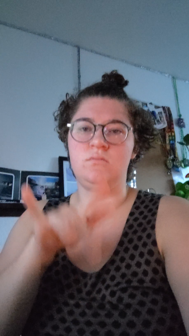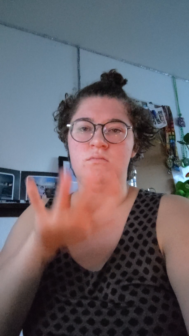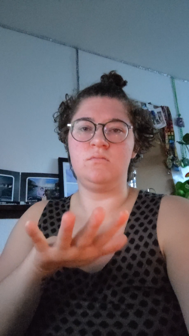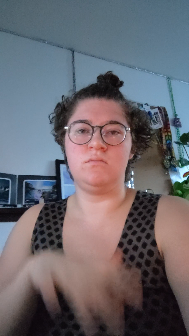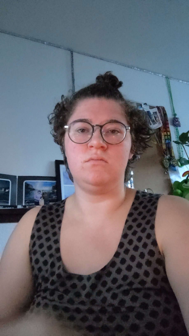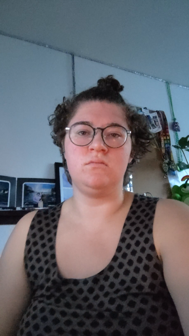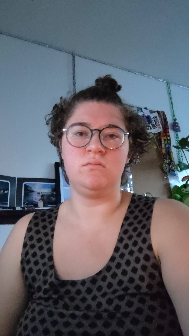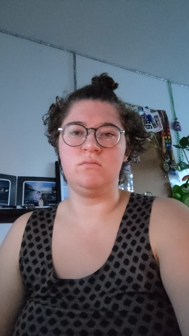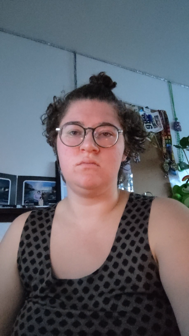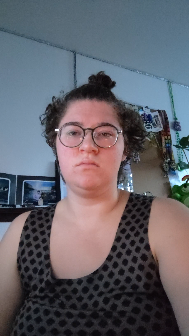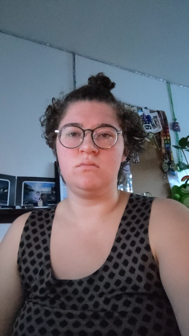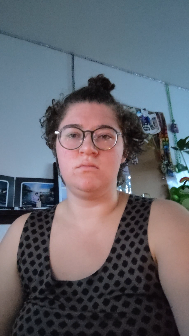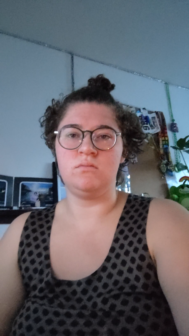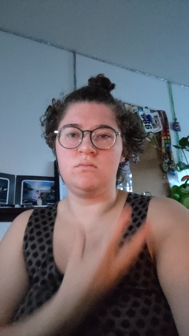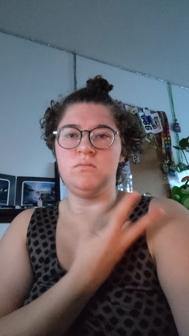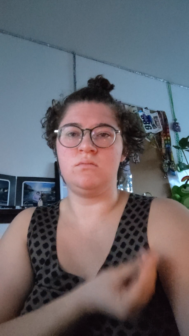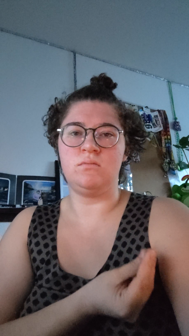poor